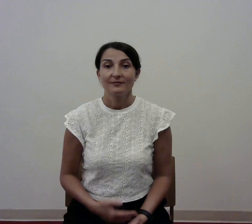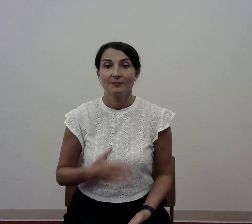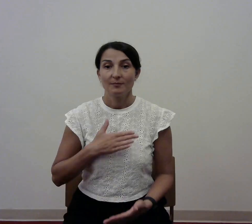mən